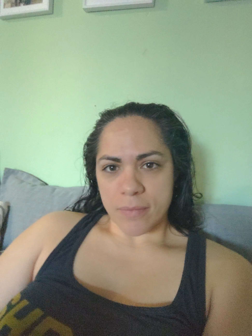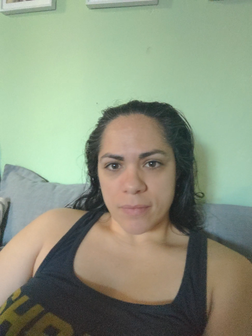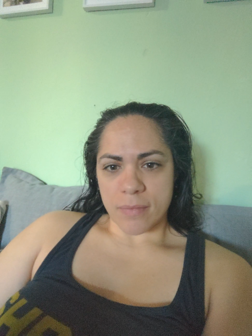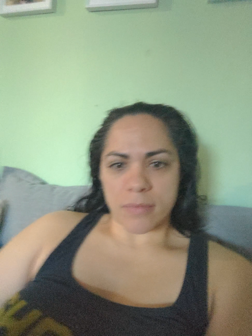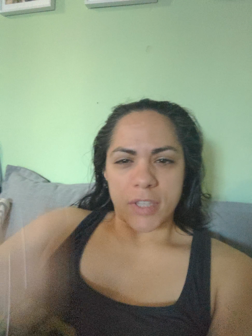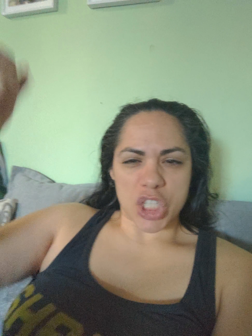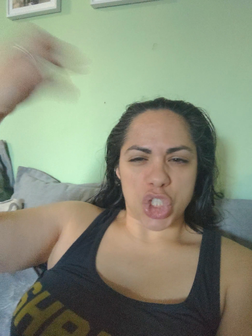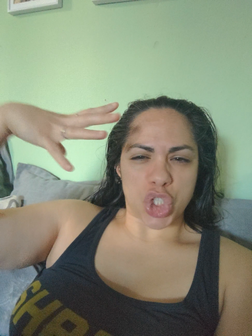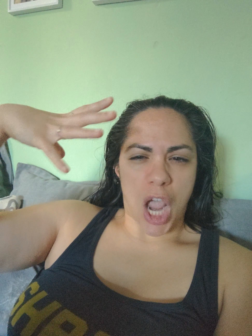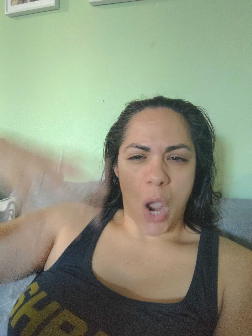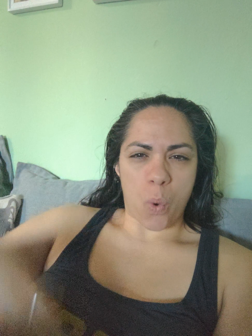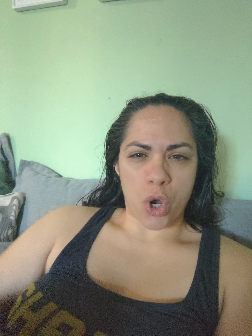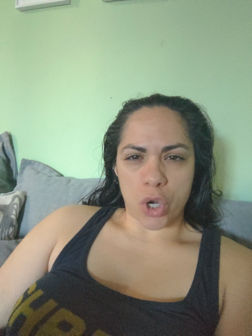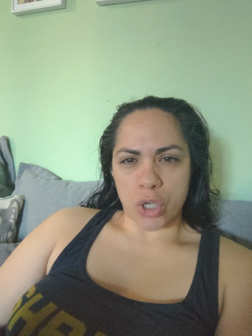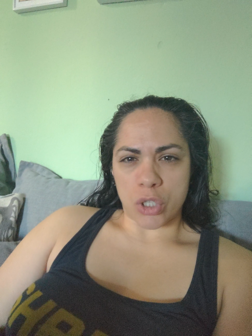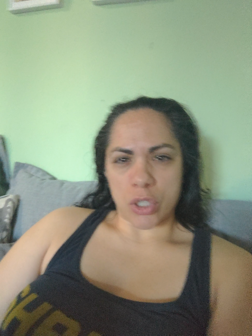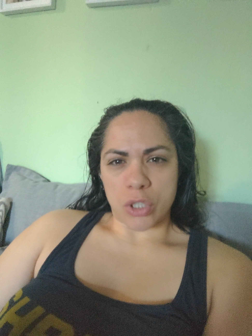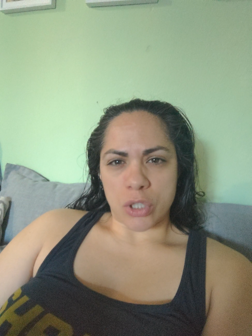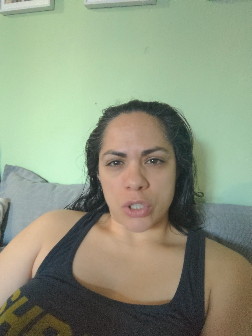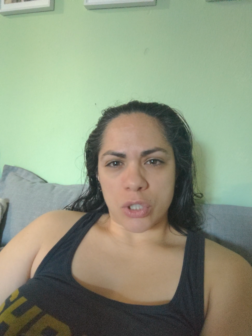shower